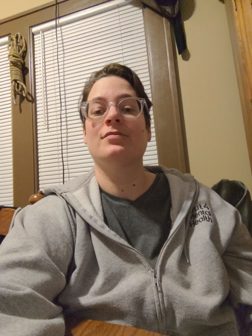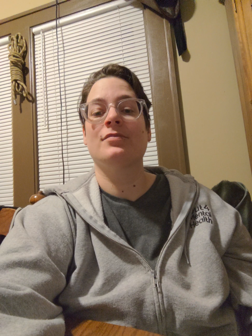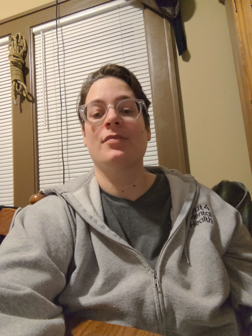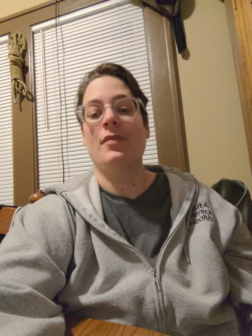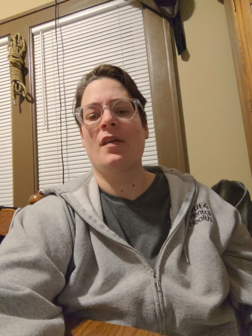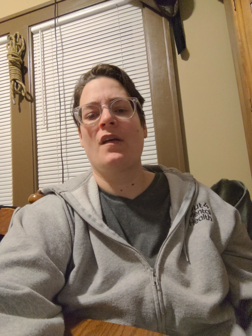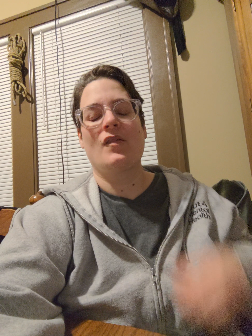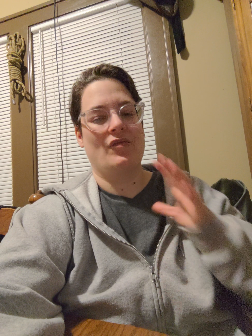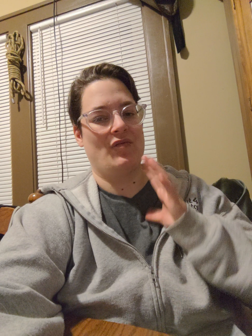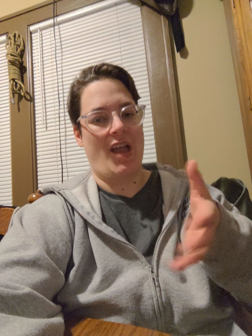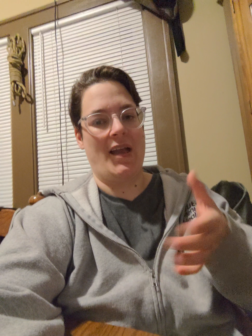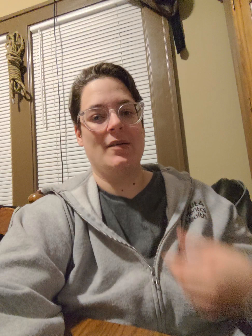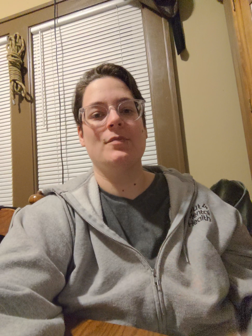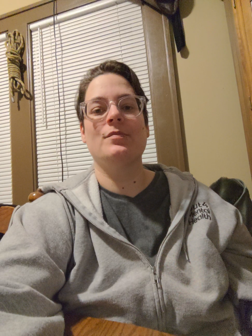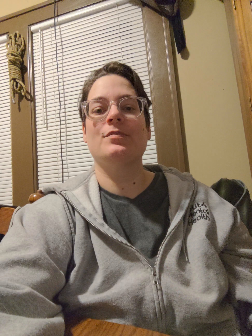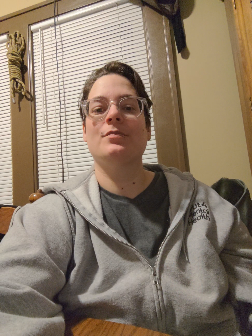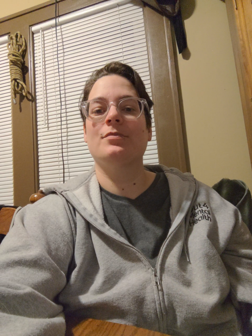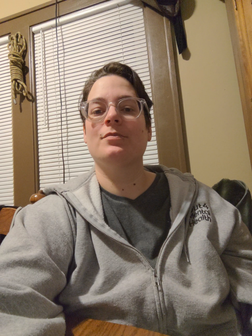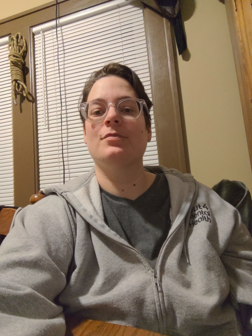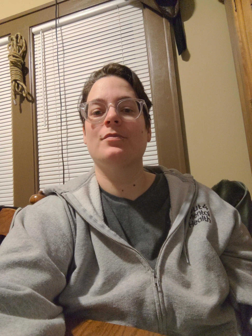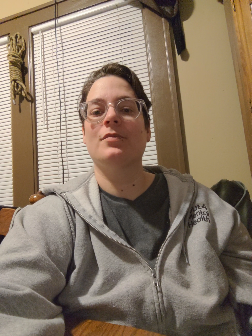fine